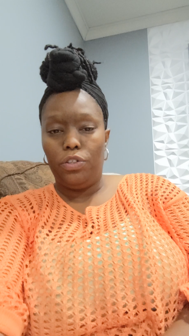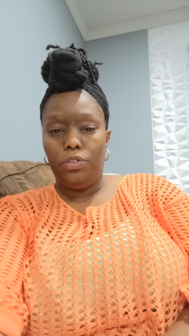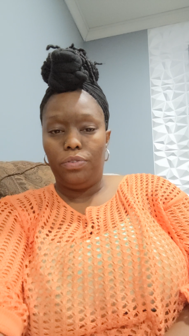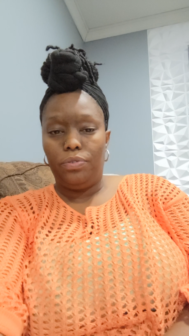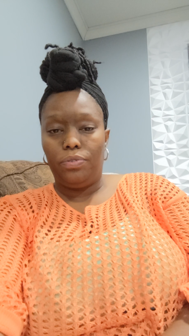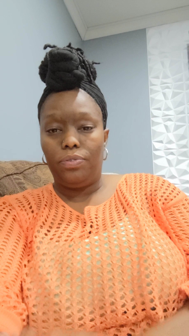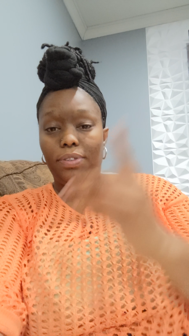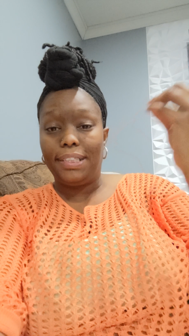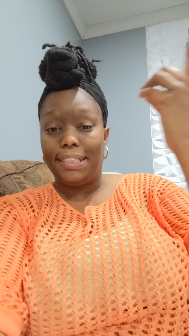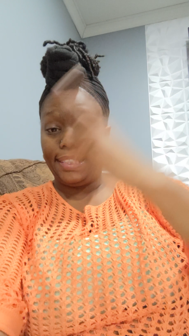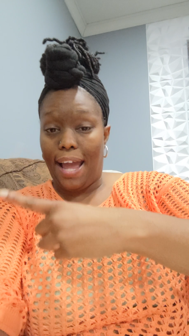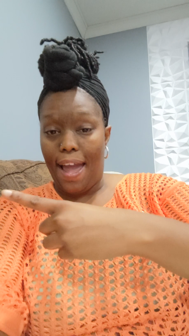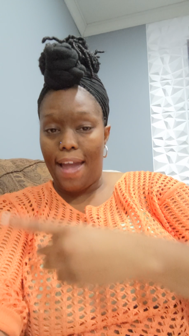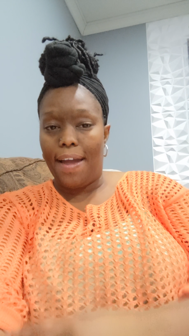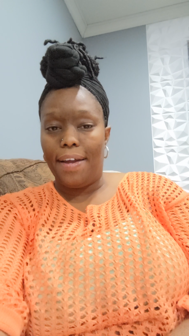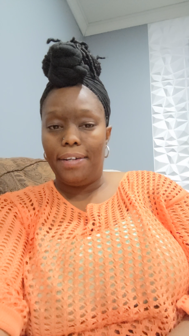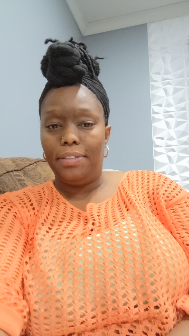day